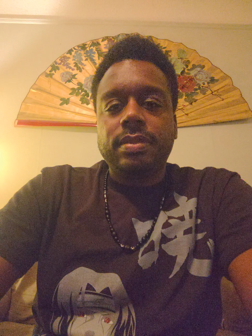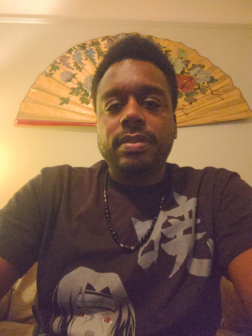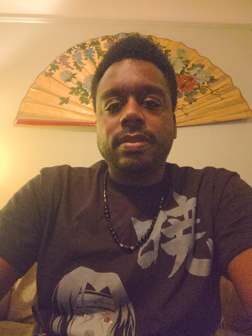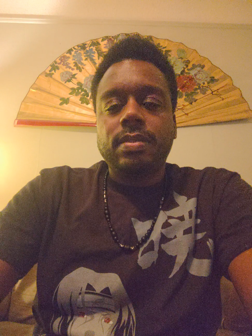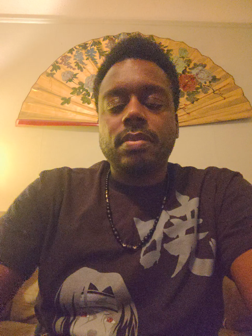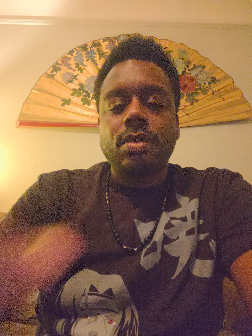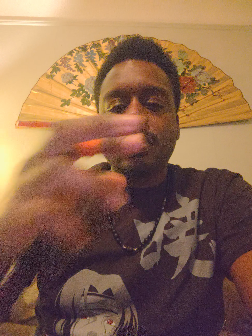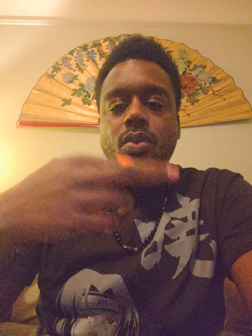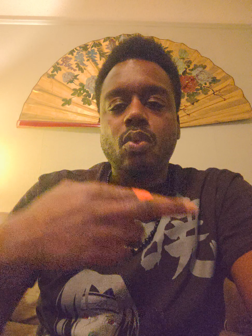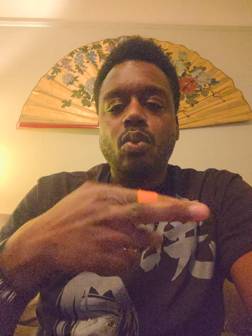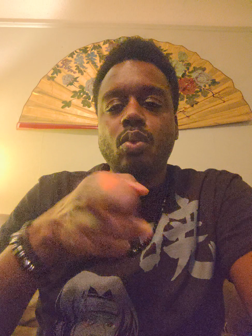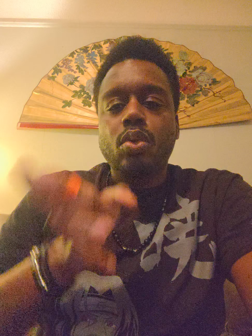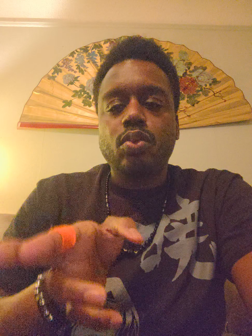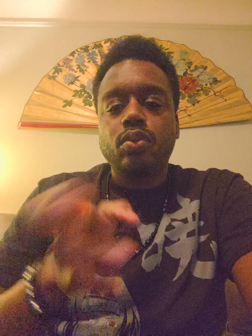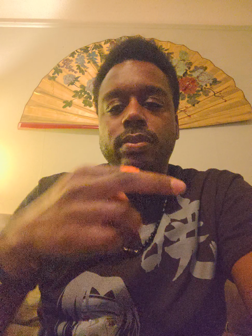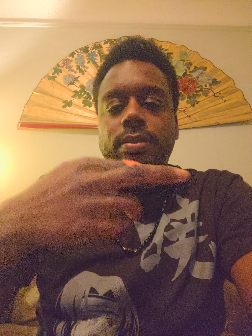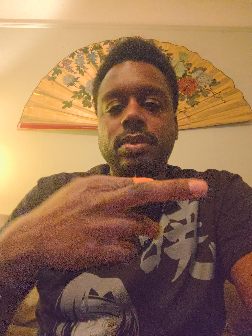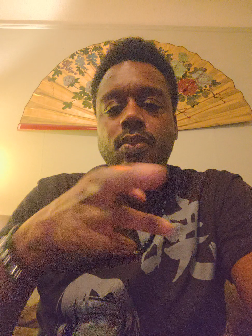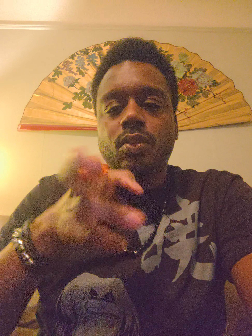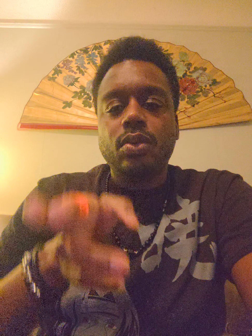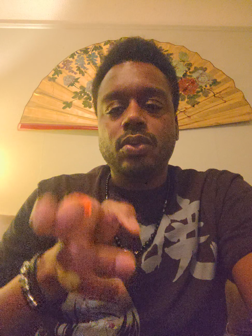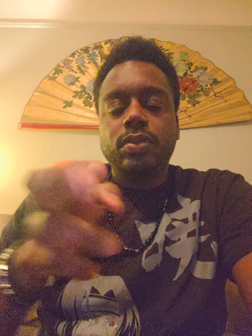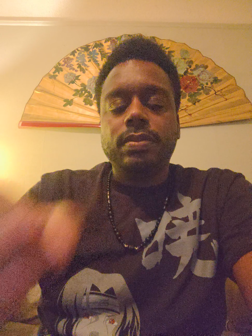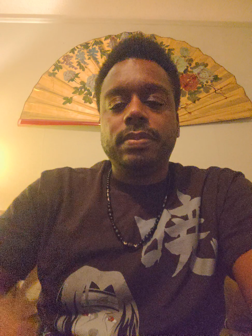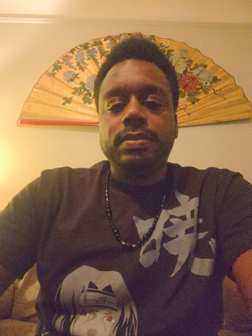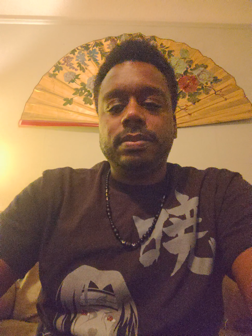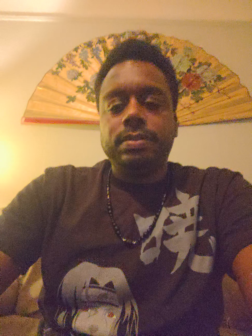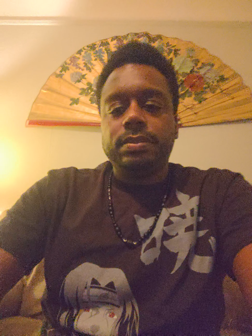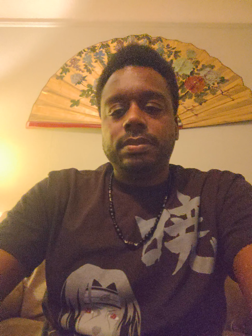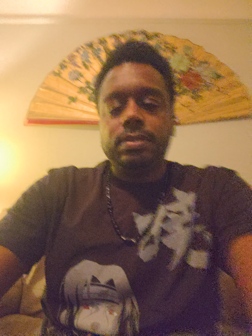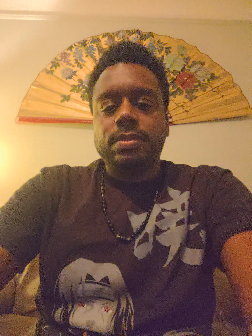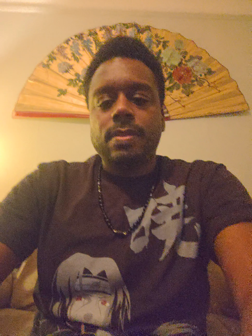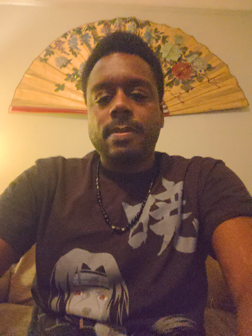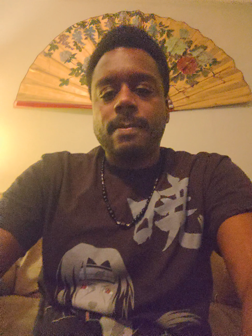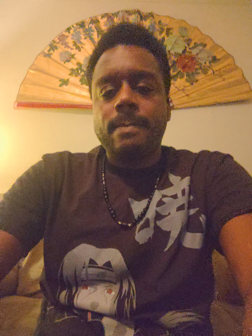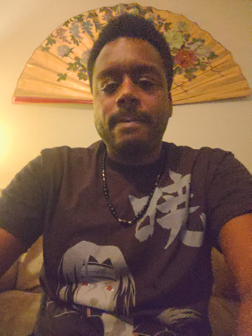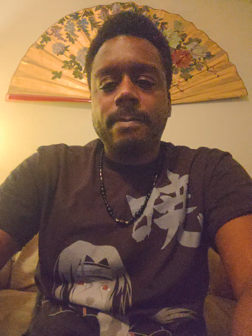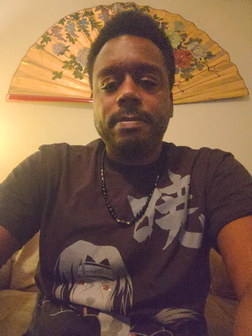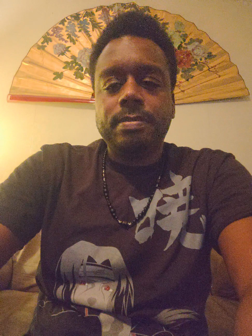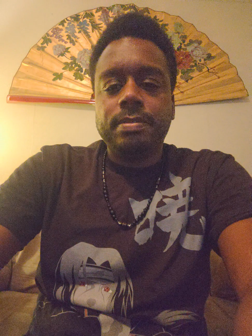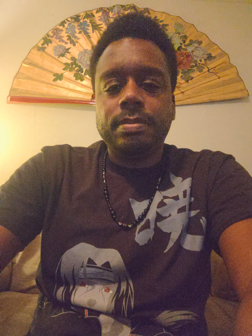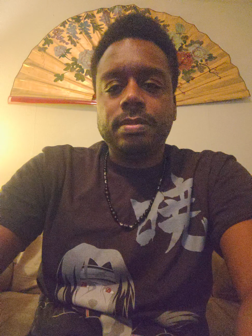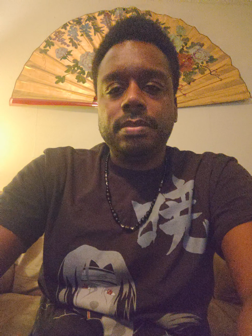room